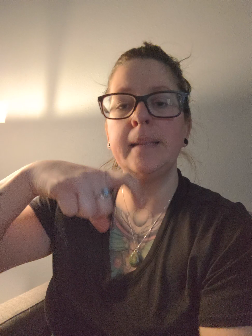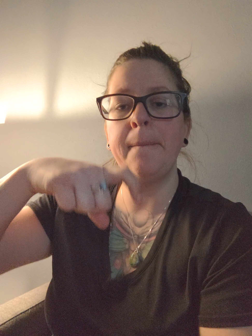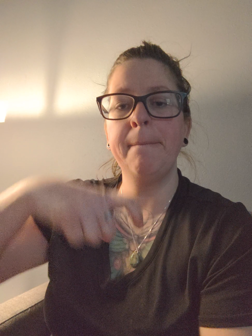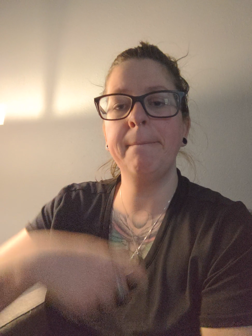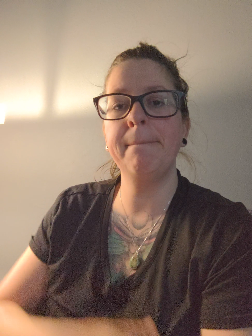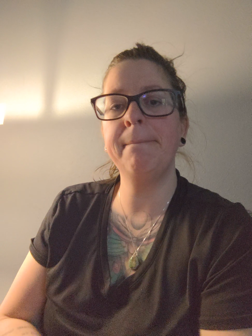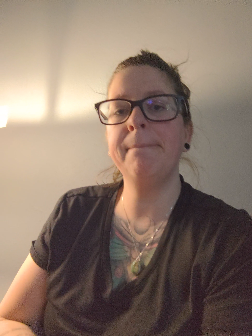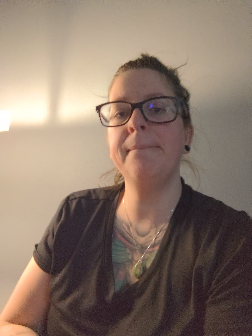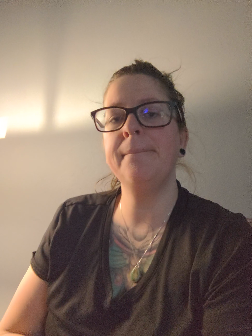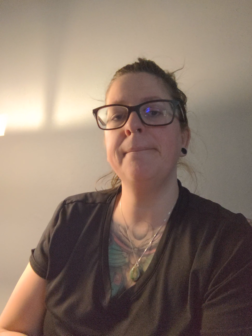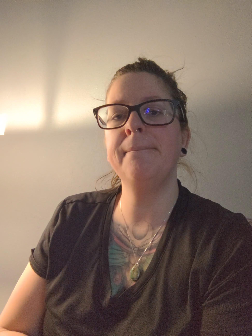time